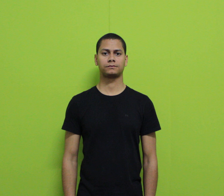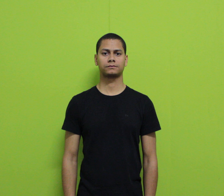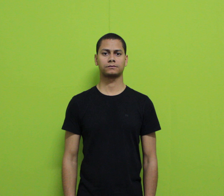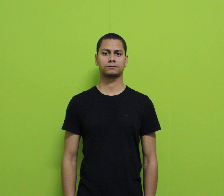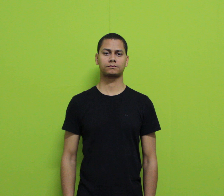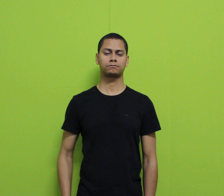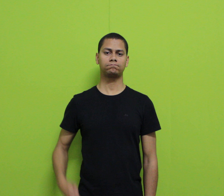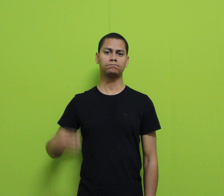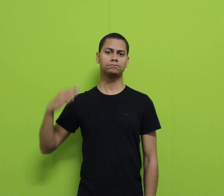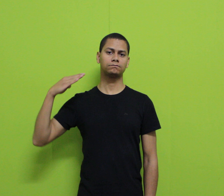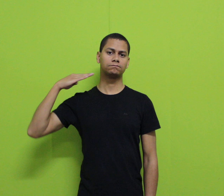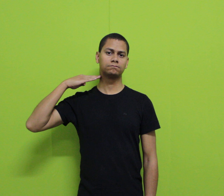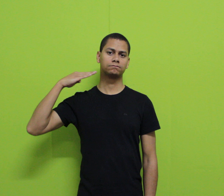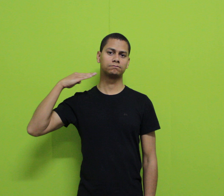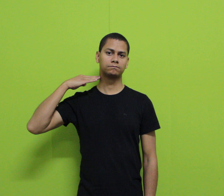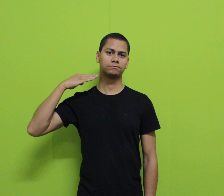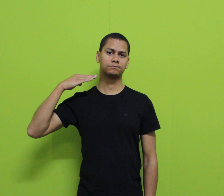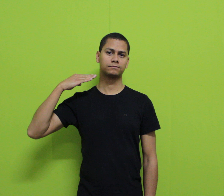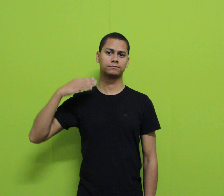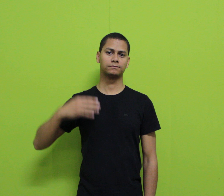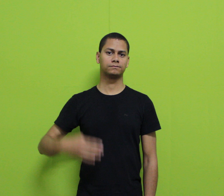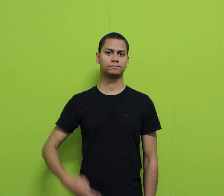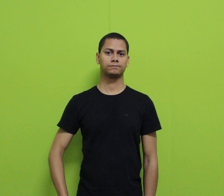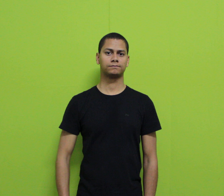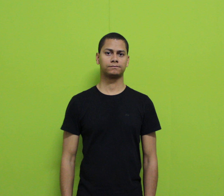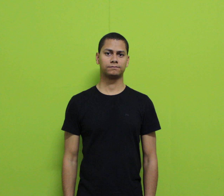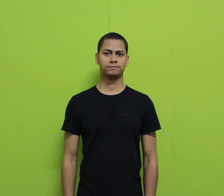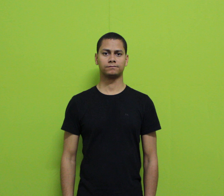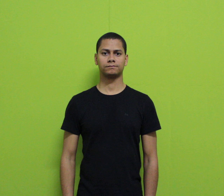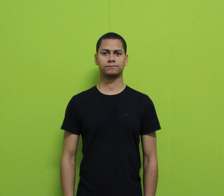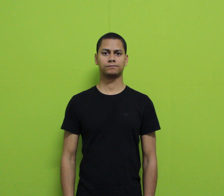banco